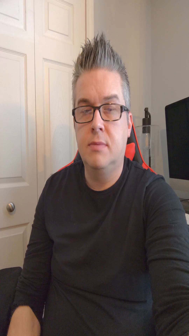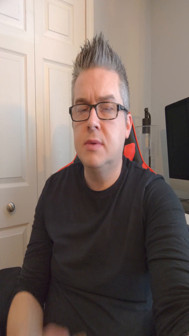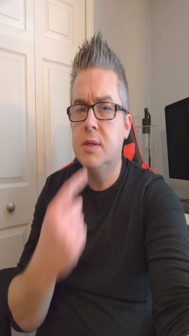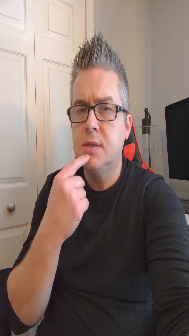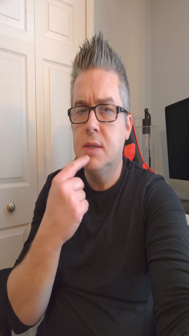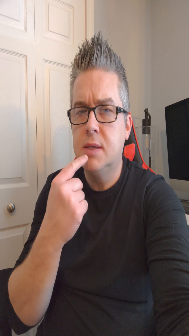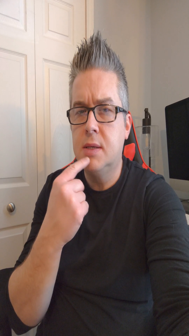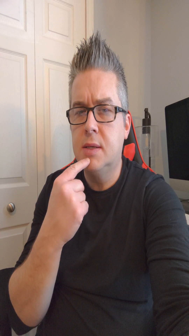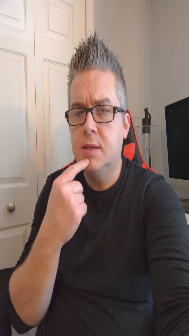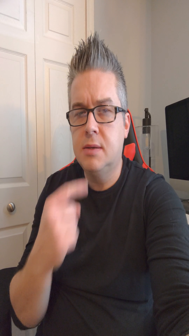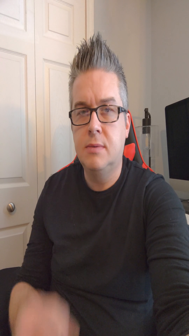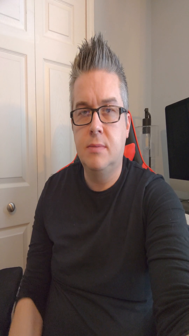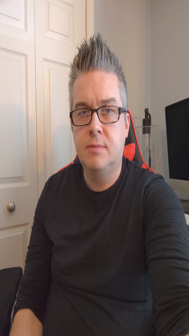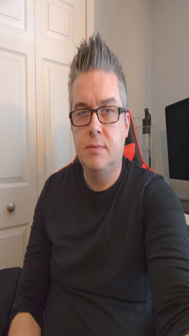say